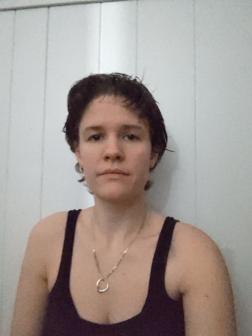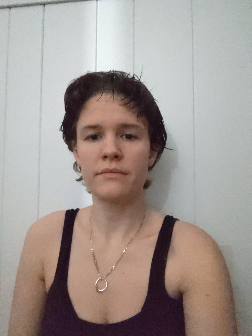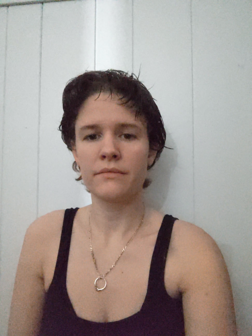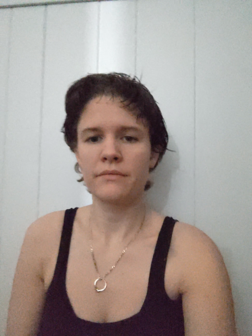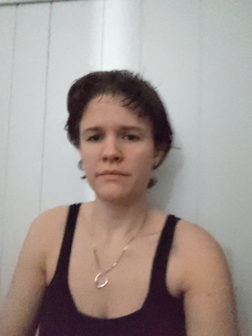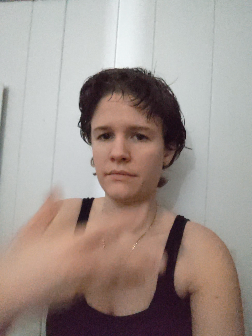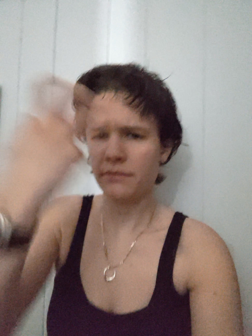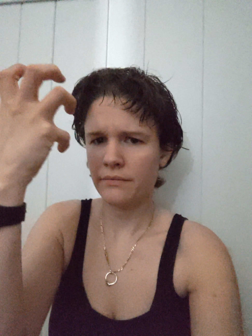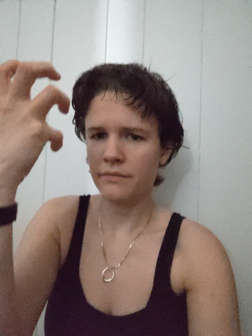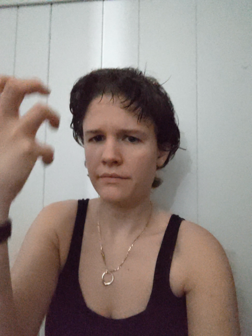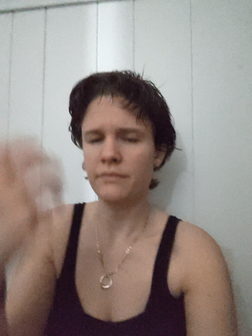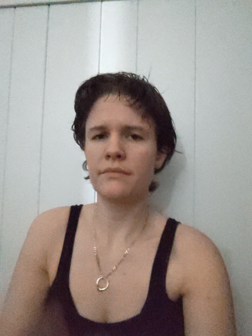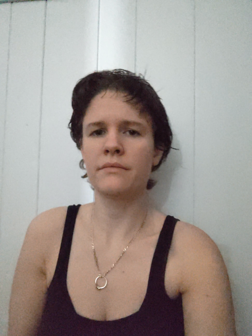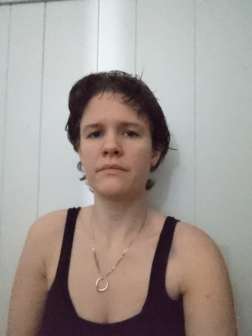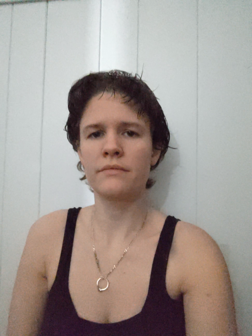mad